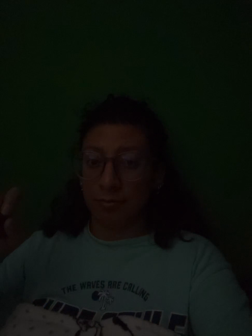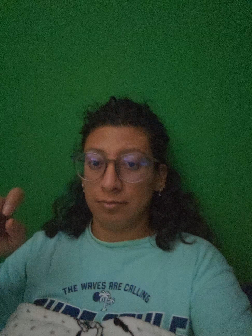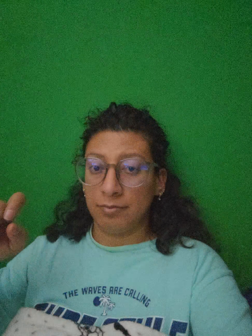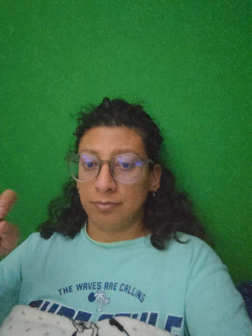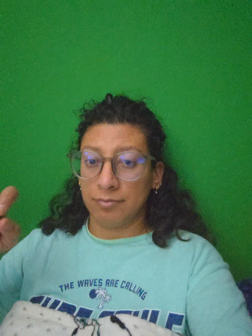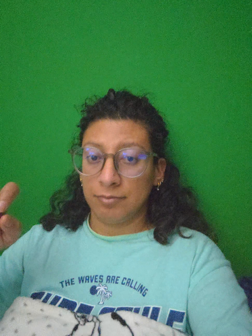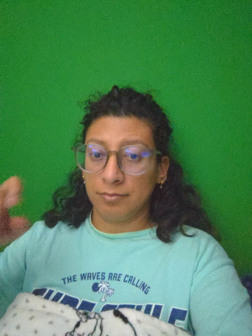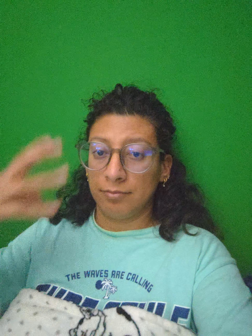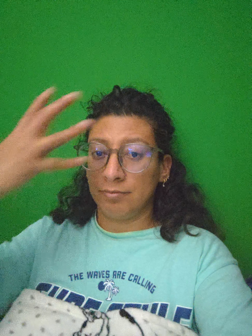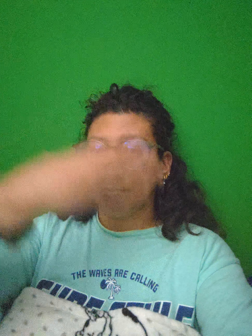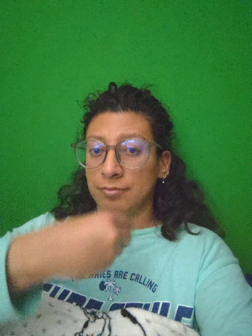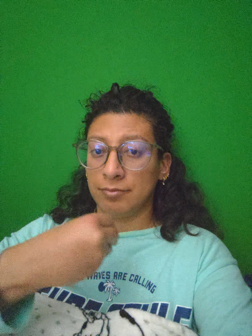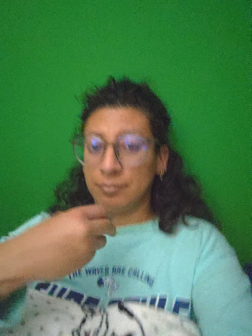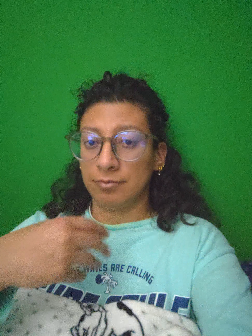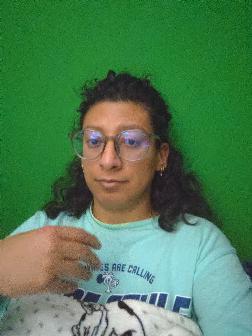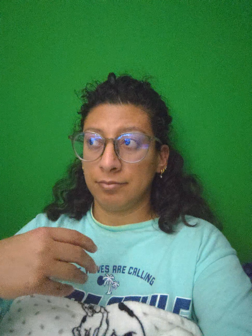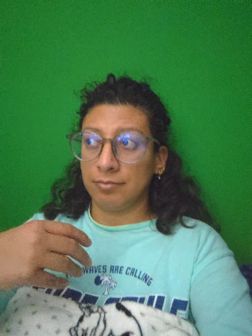pretty